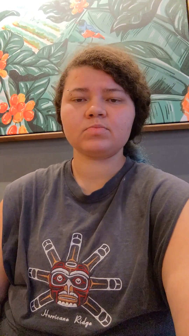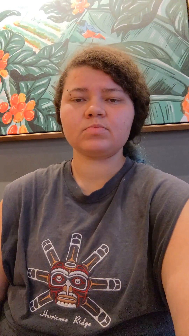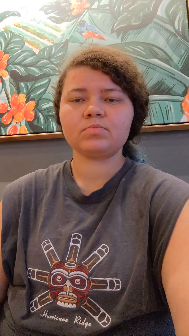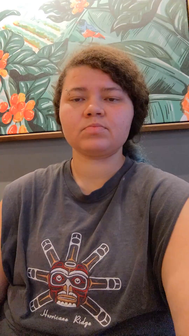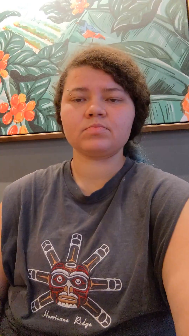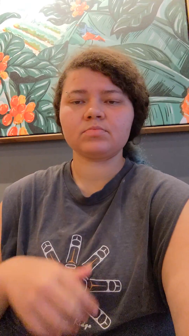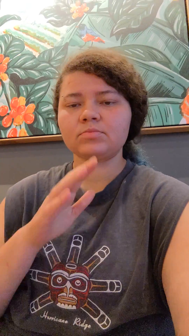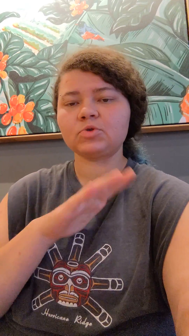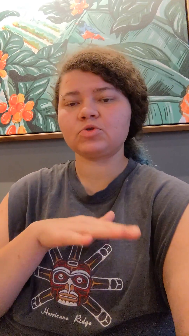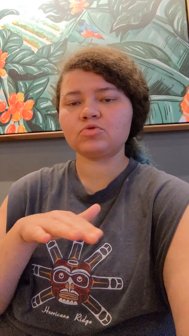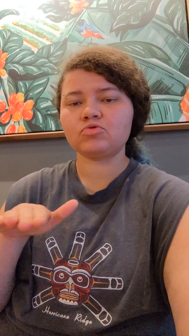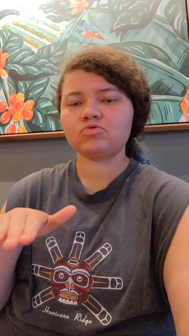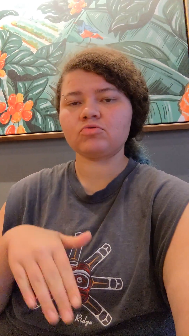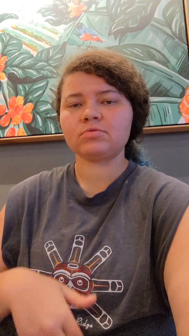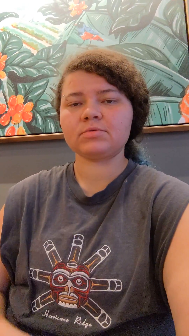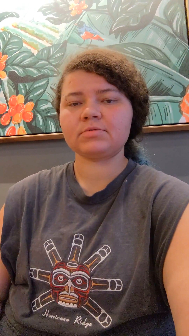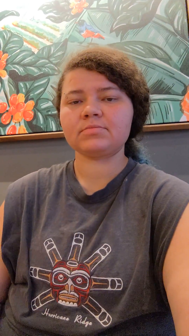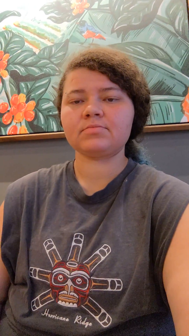children